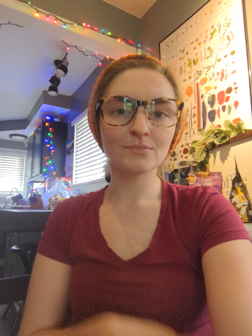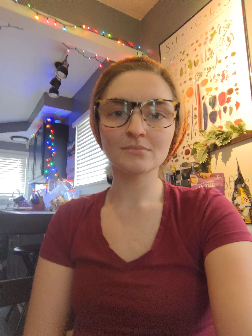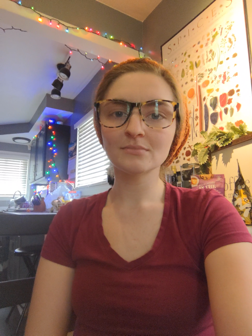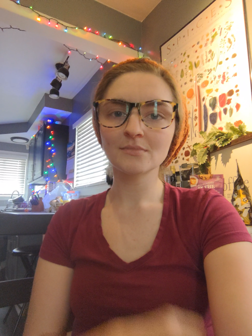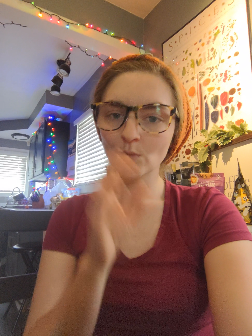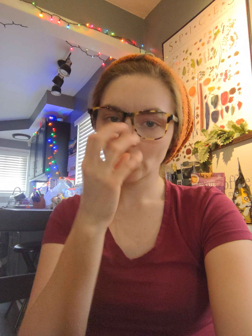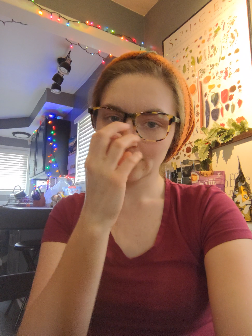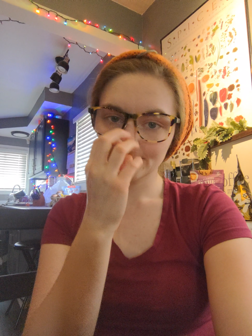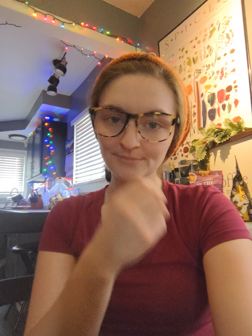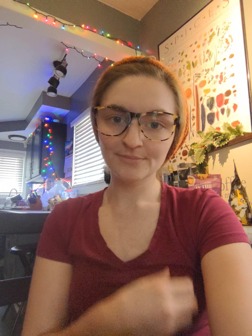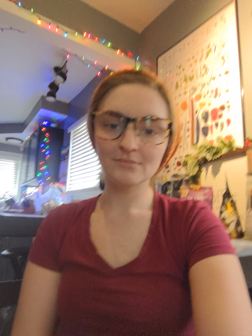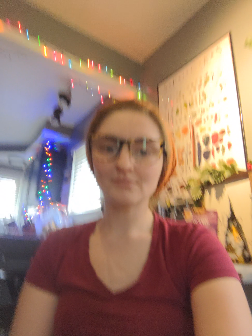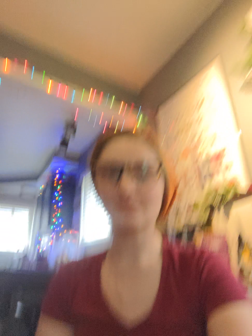clown